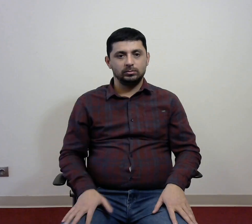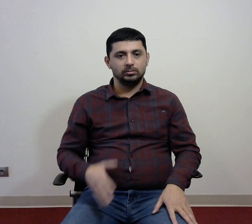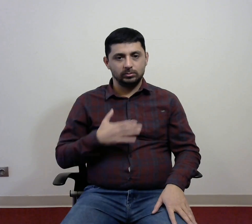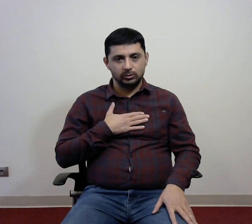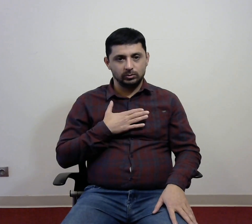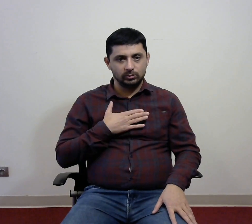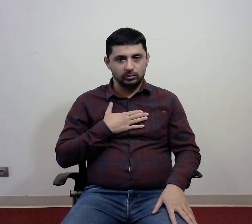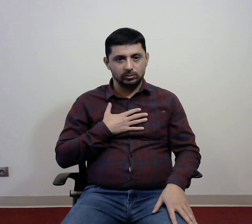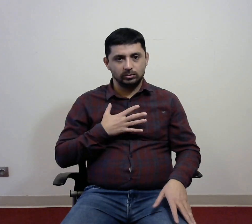mən